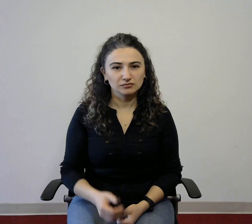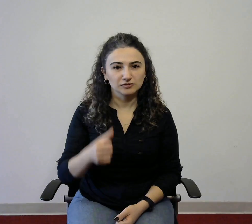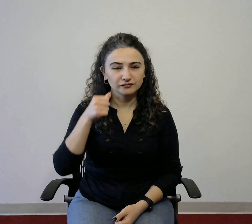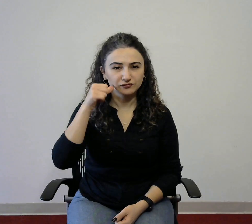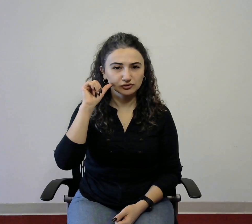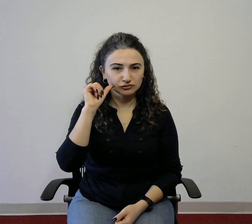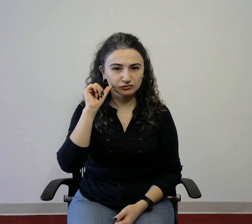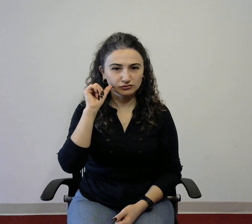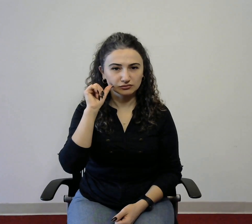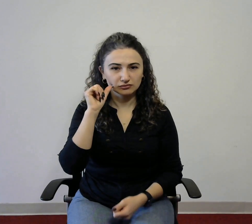dünən